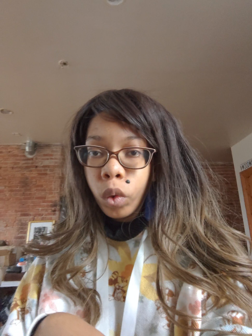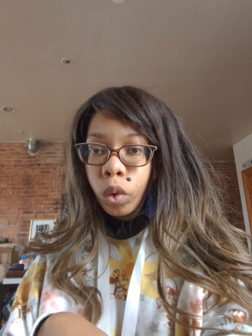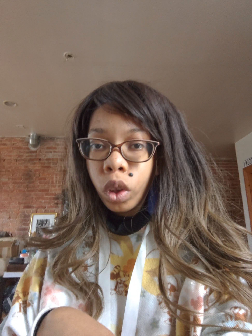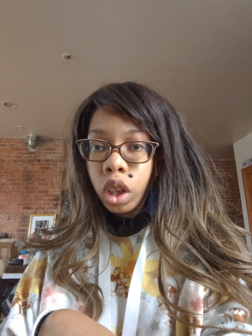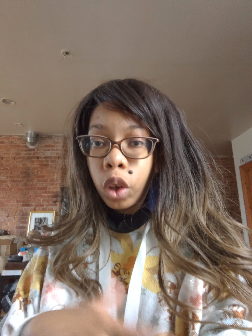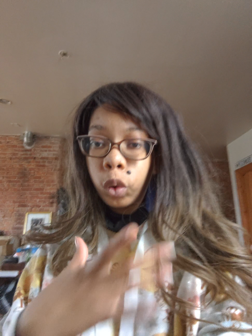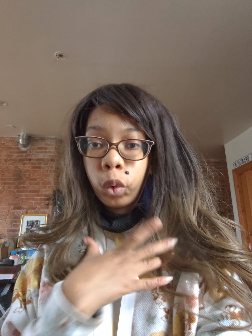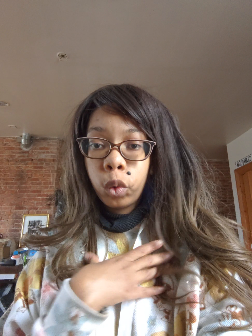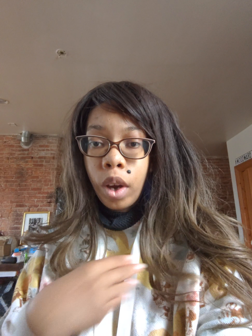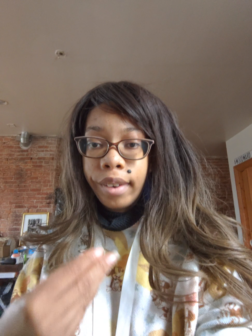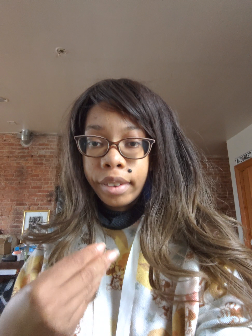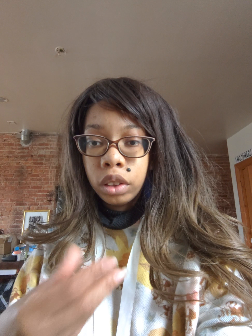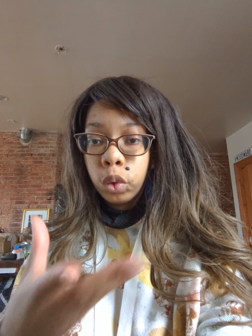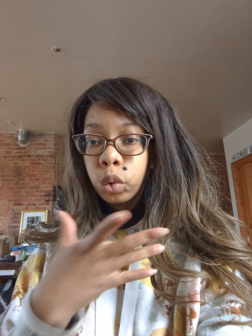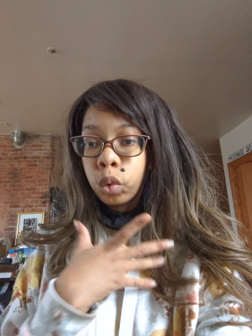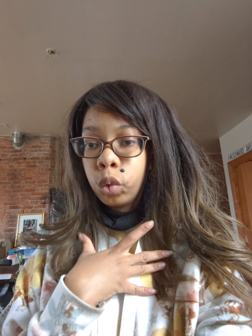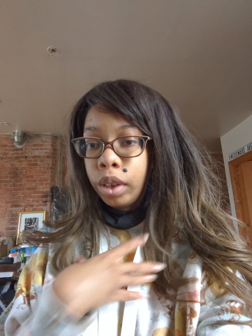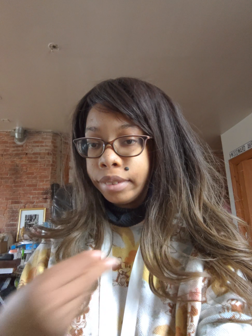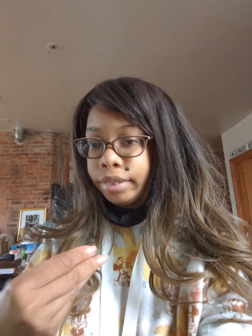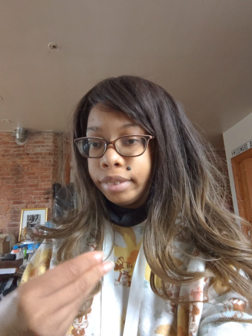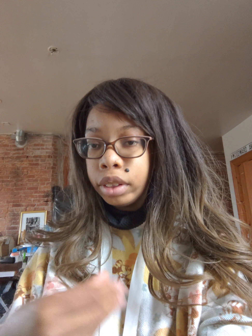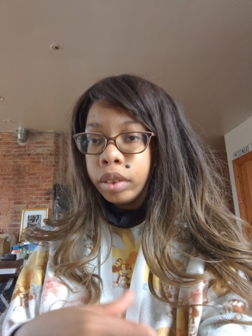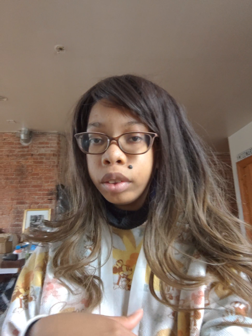white